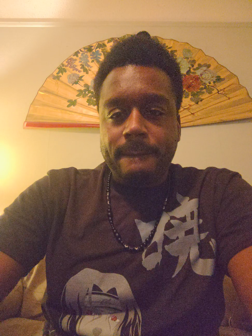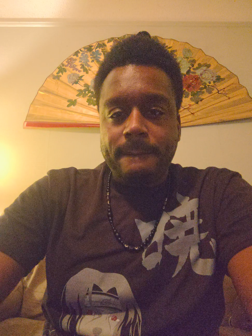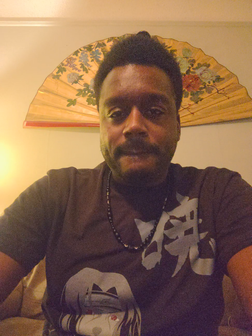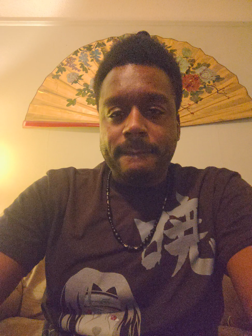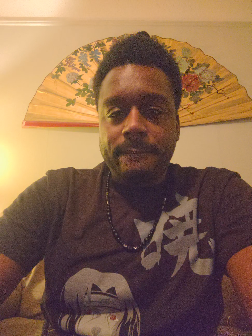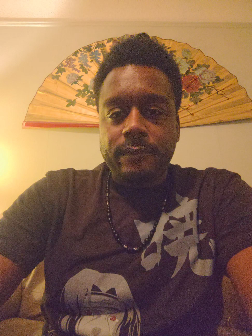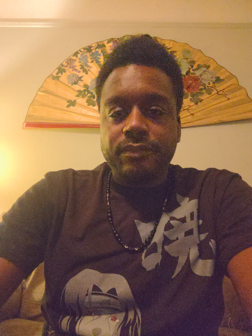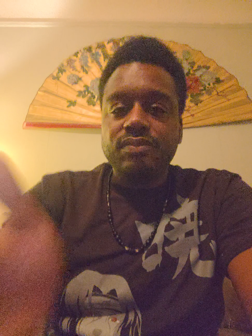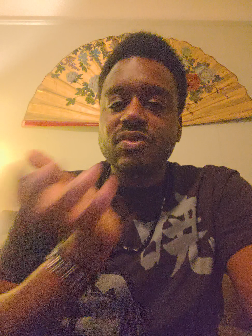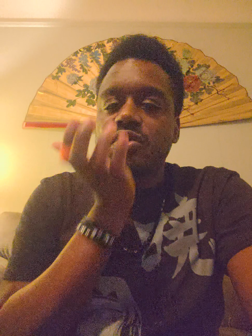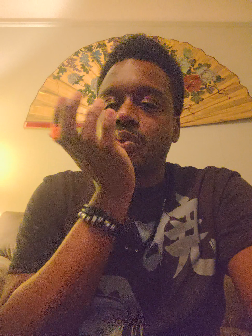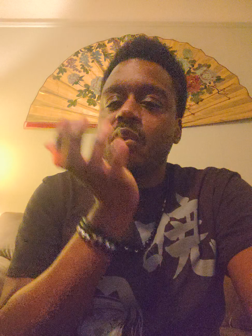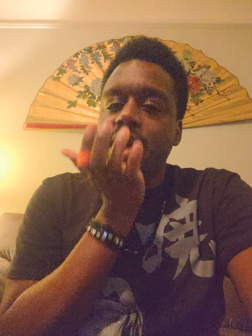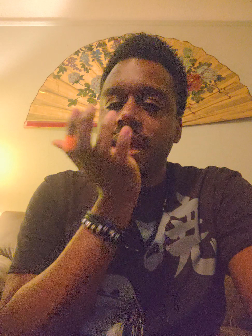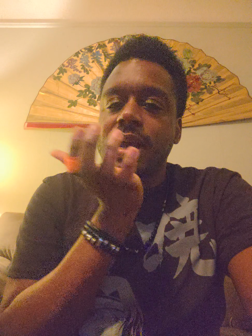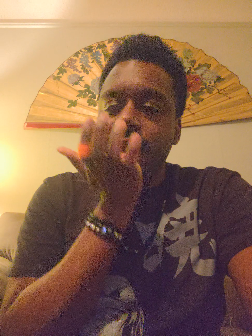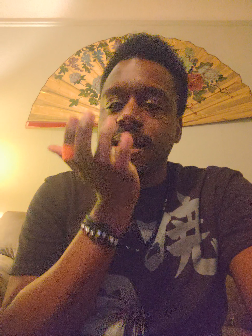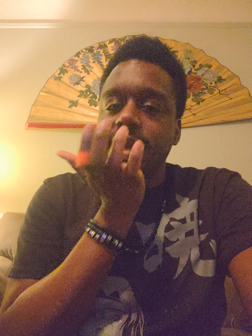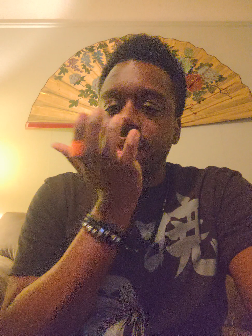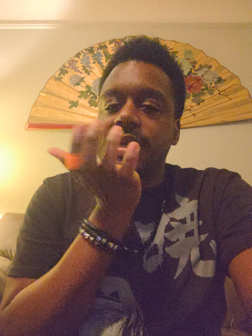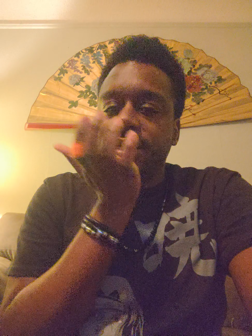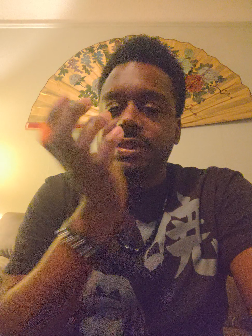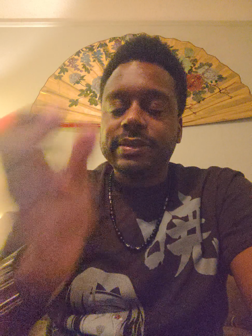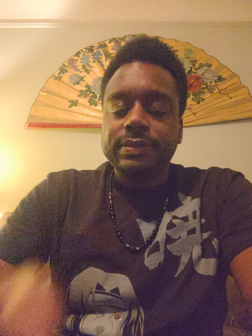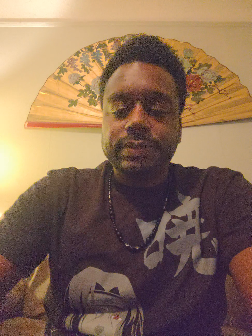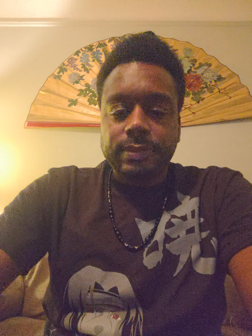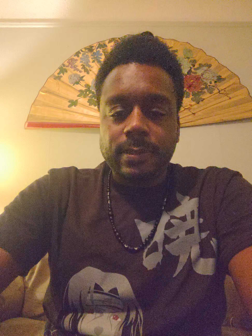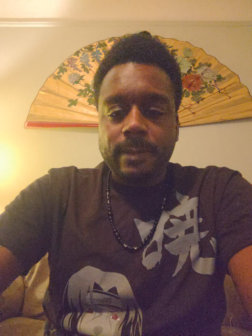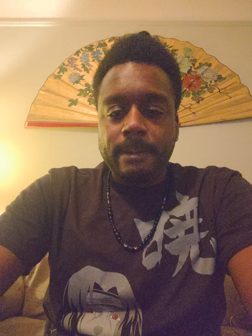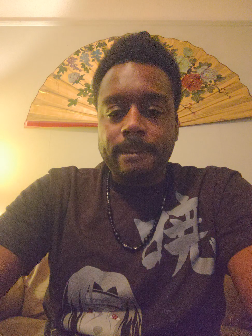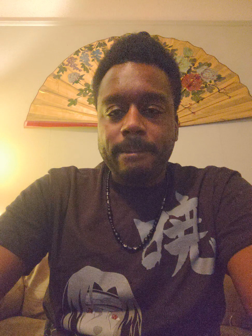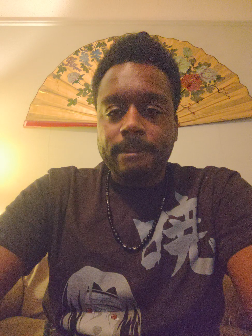grass